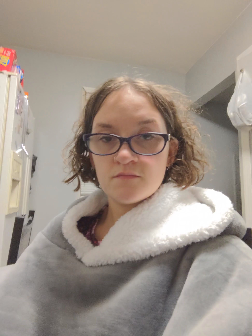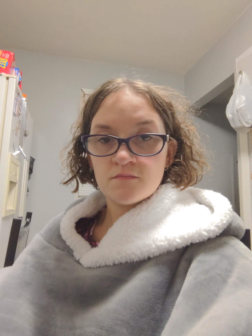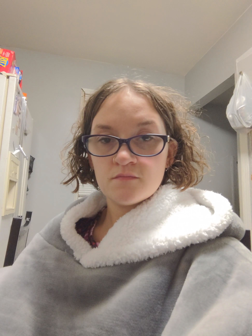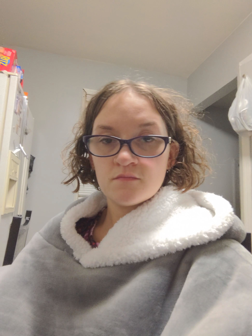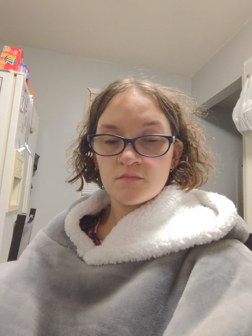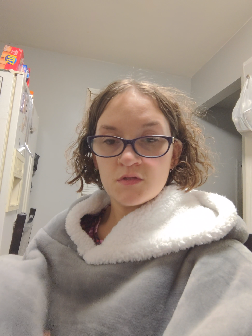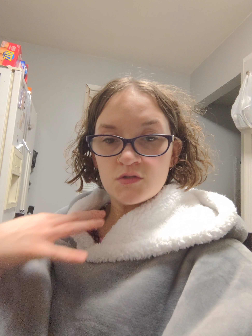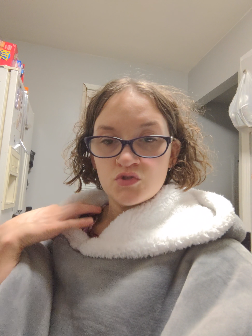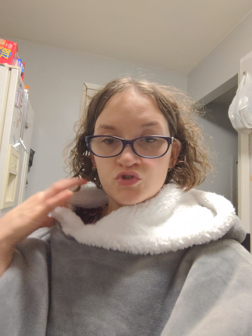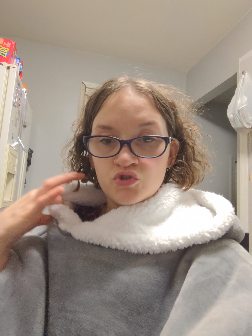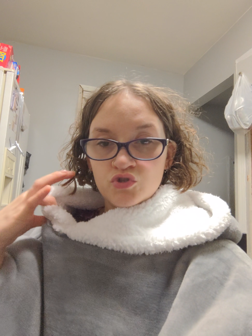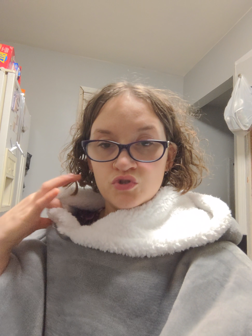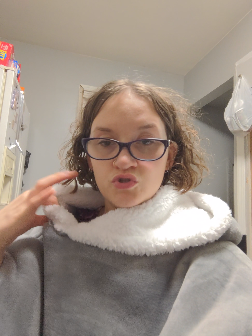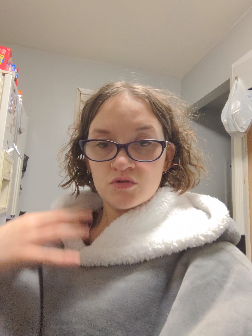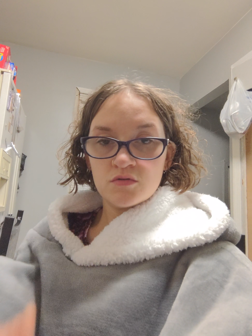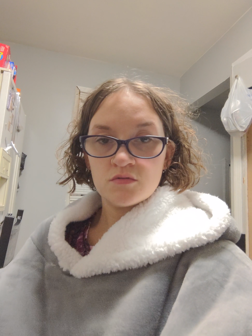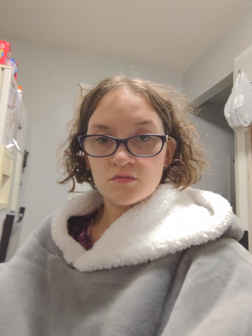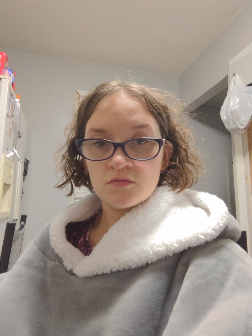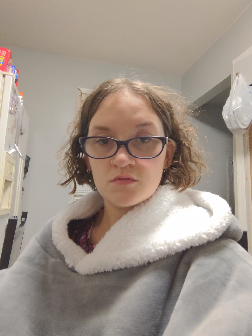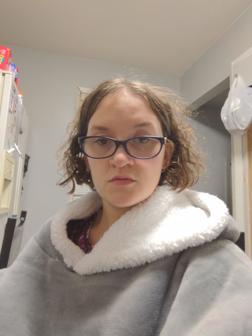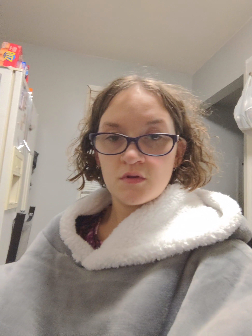shirt